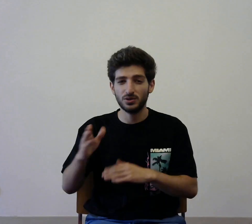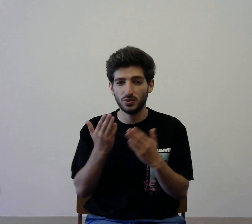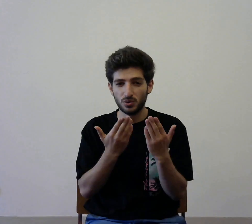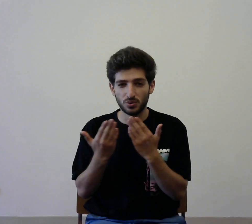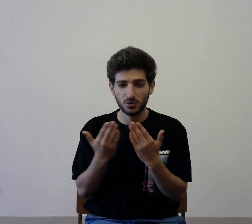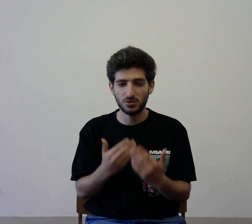oxumaq